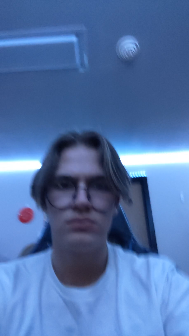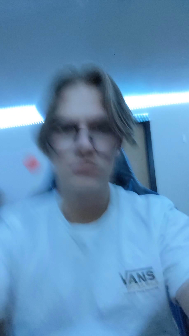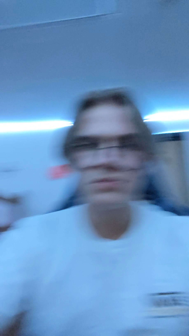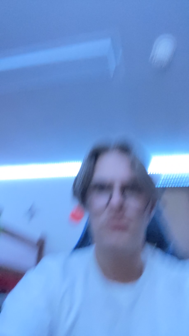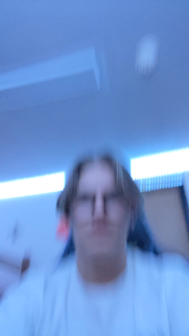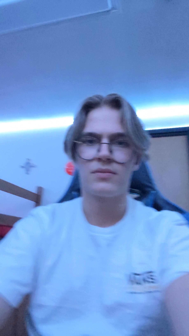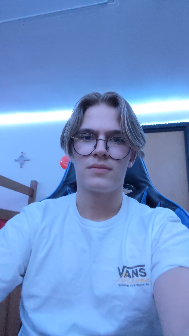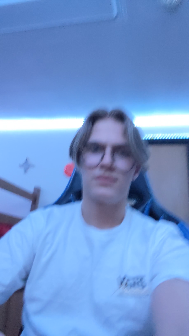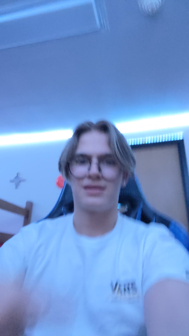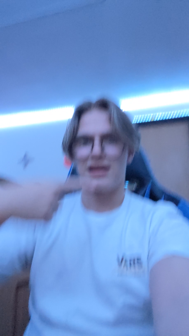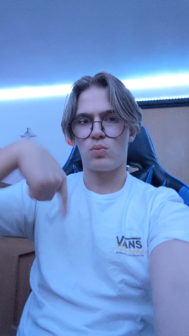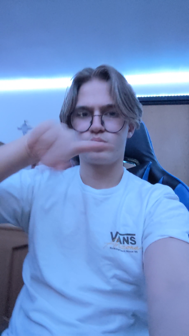around